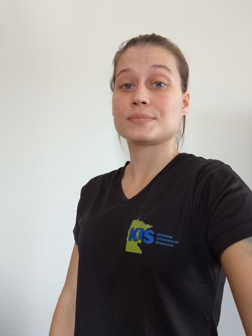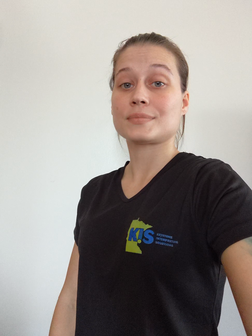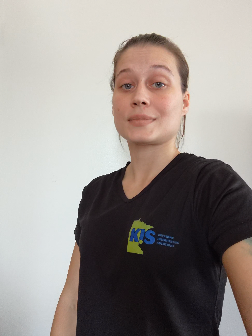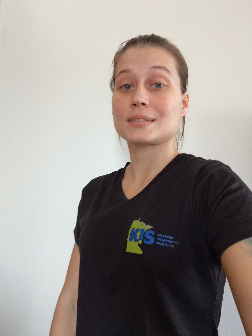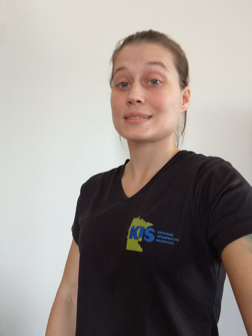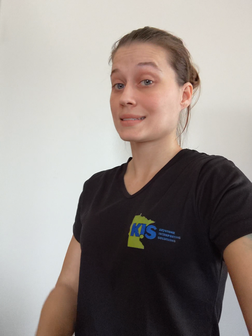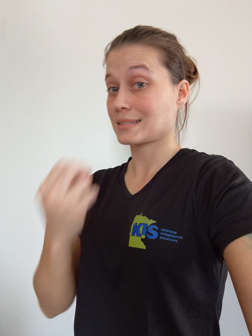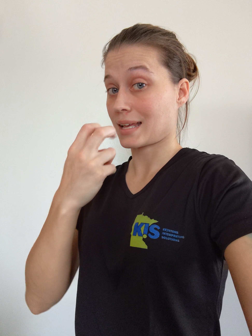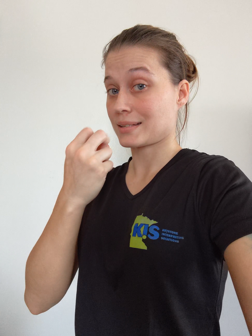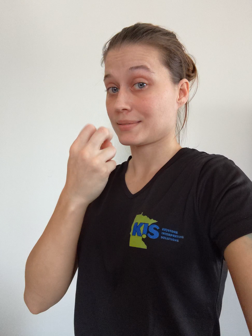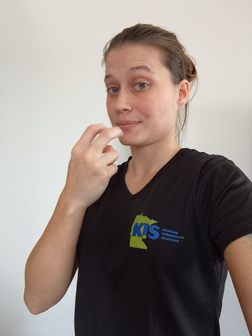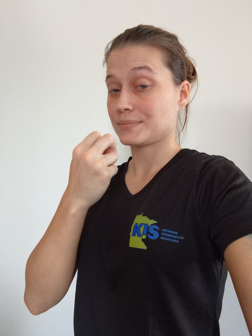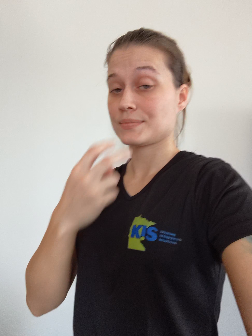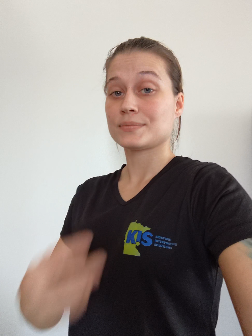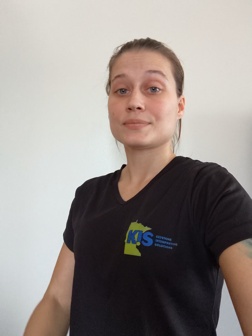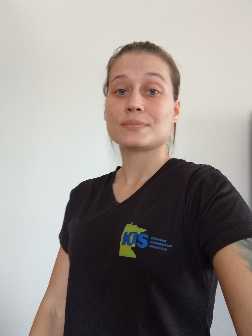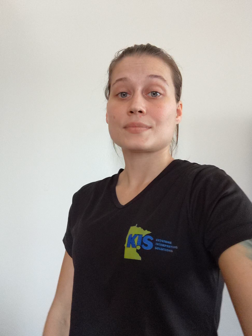snack